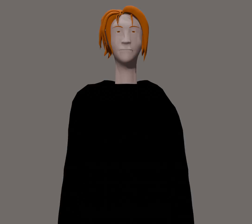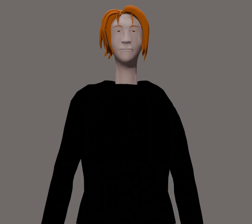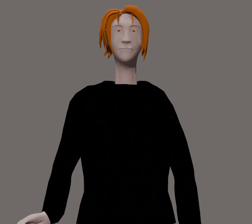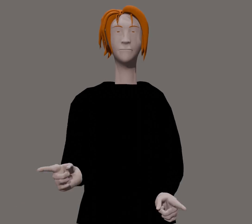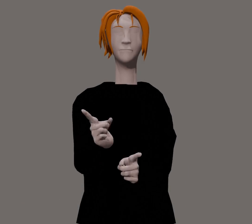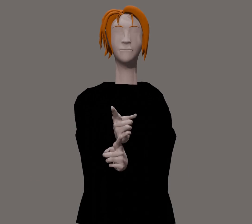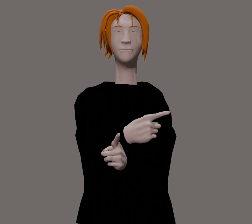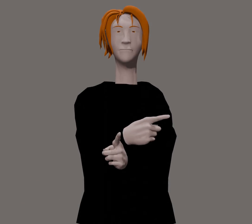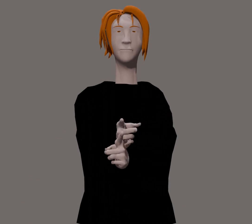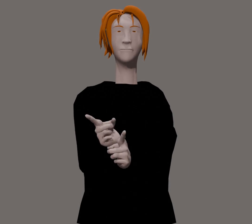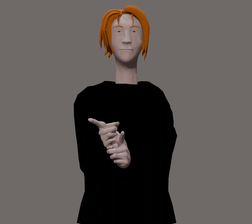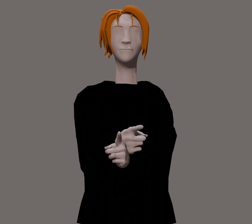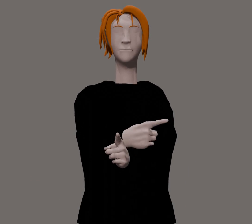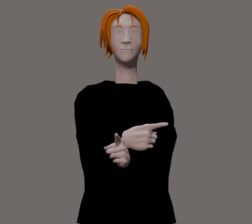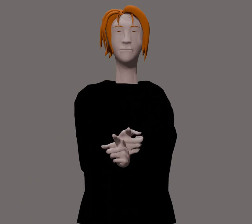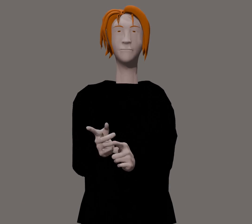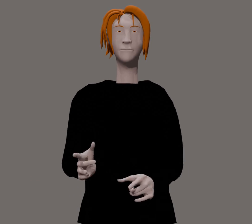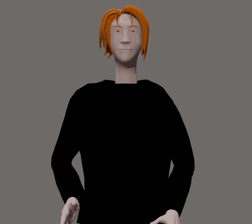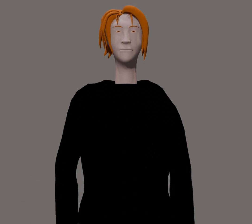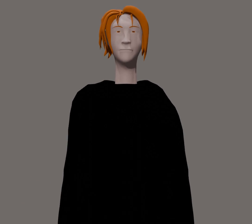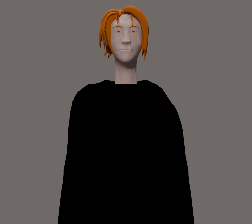Compass Direction